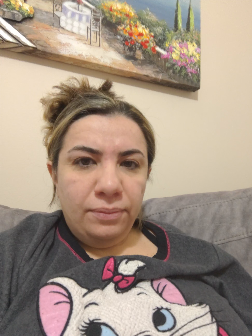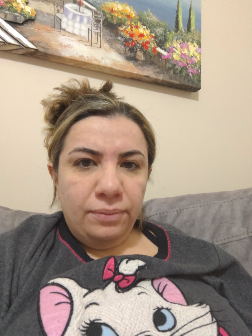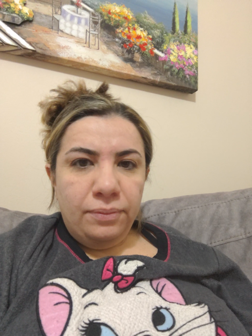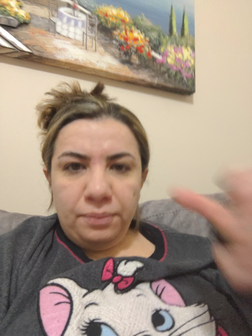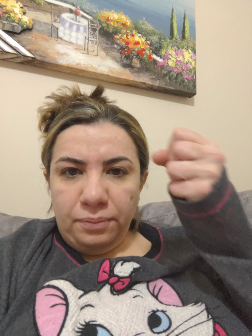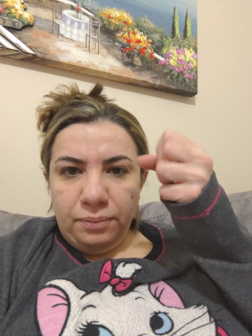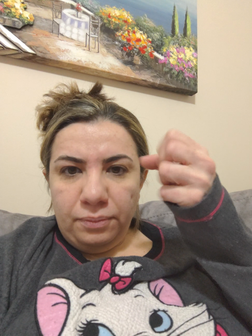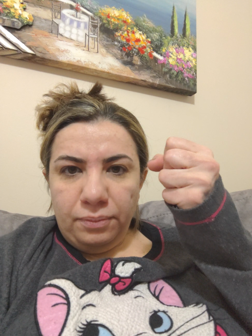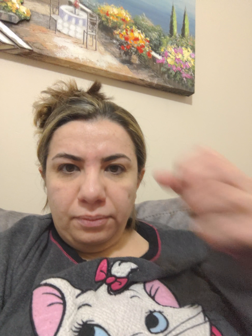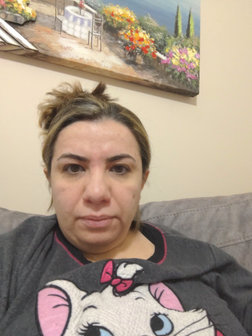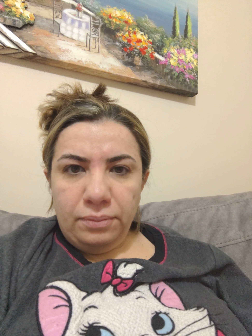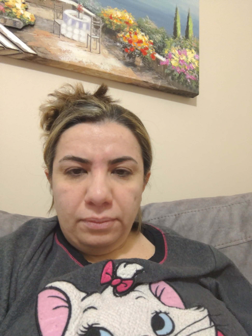milk